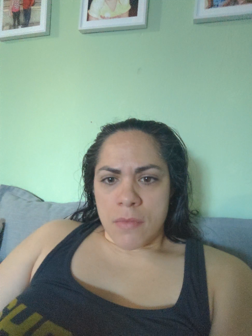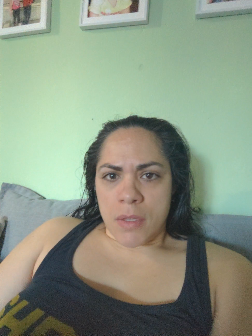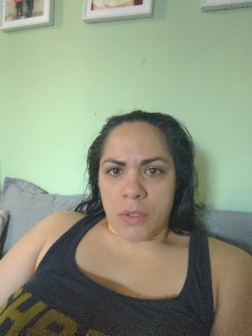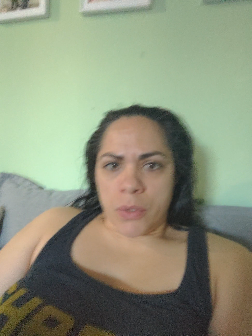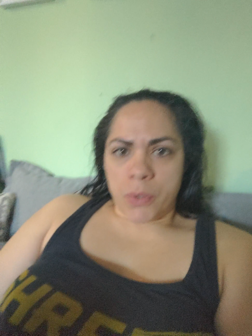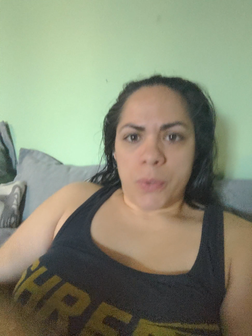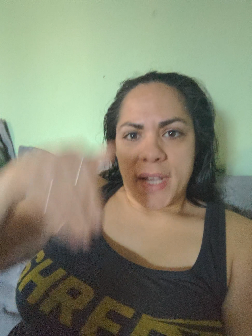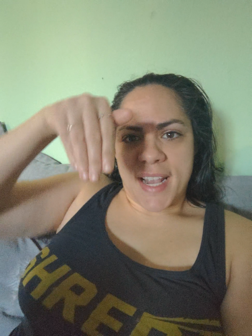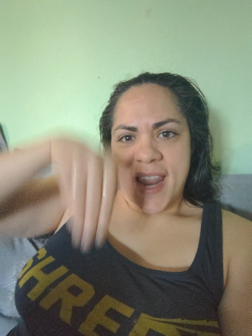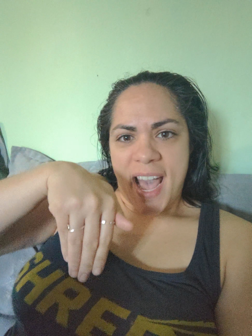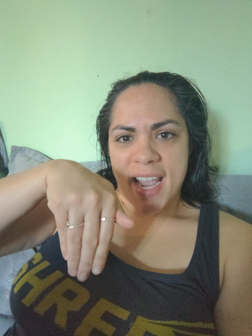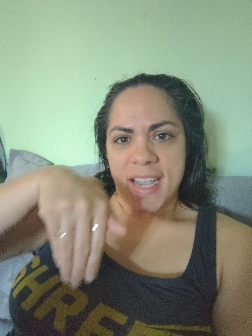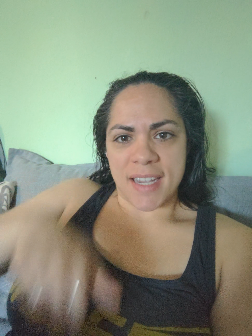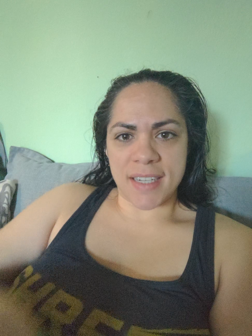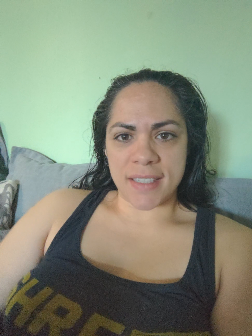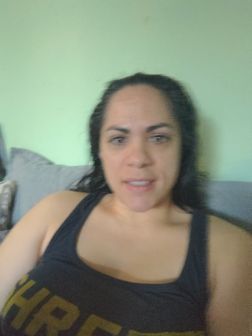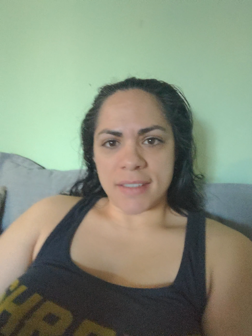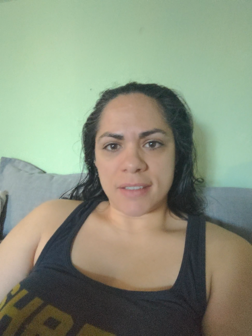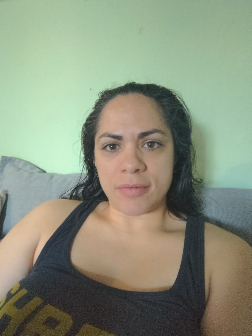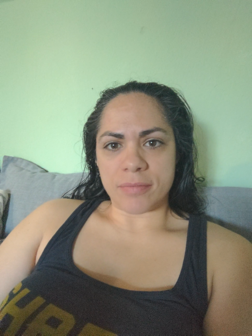night